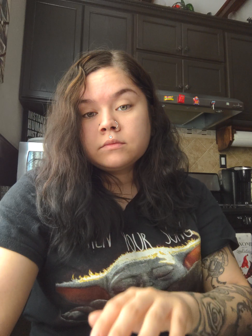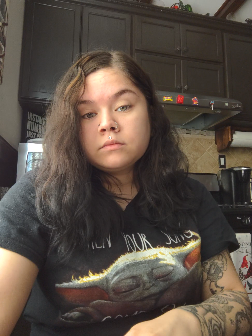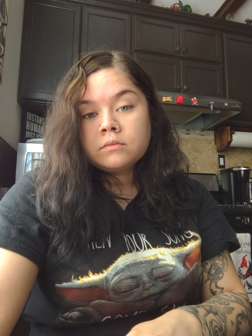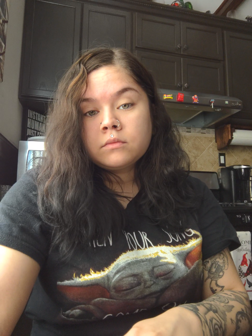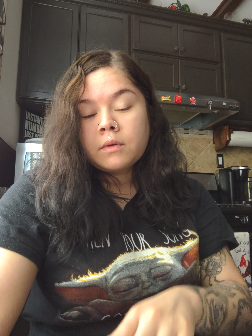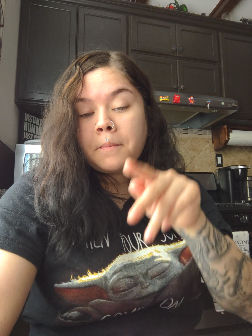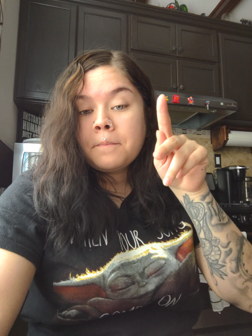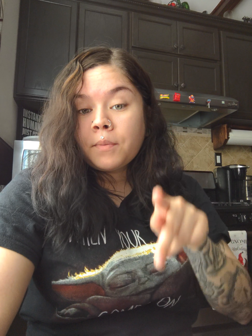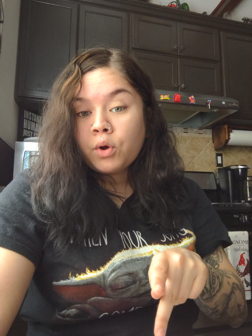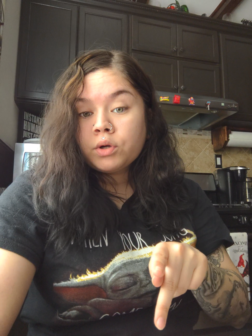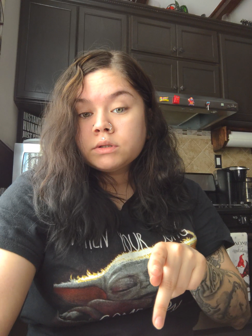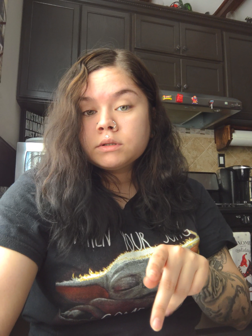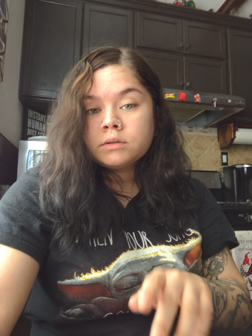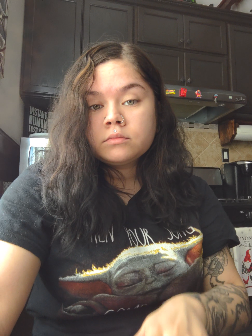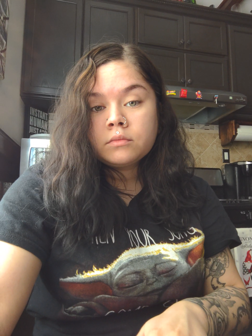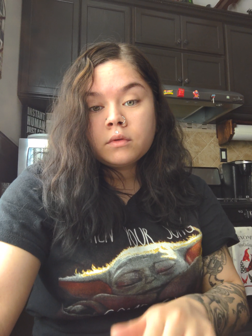person